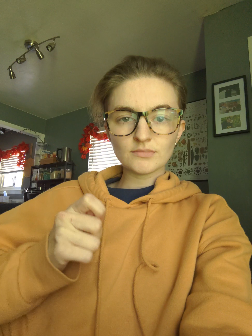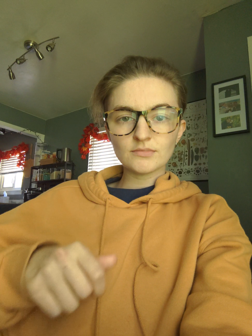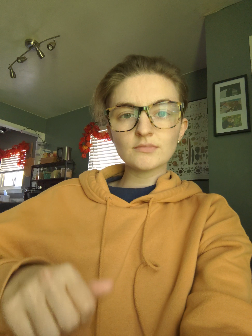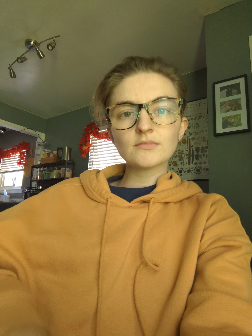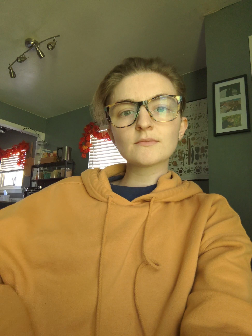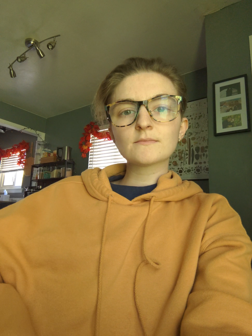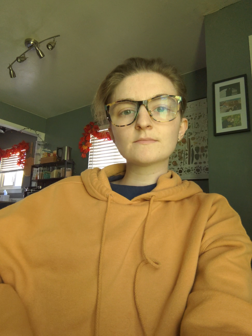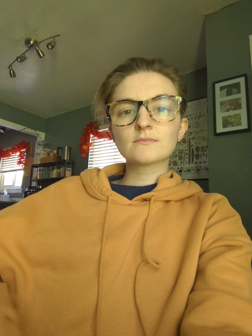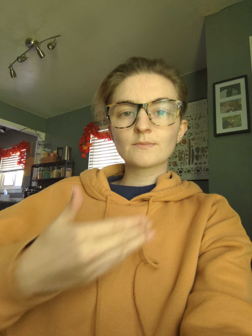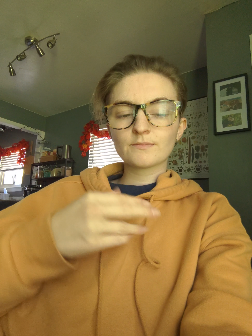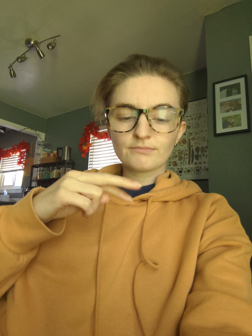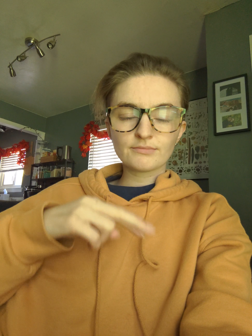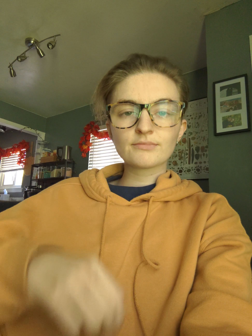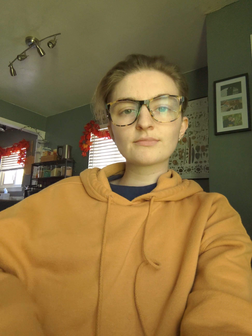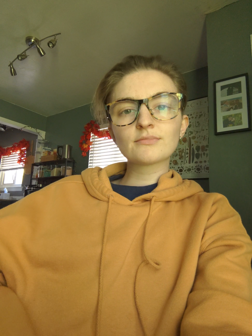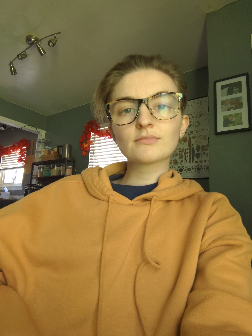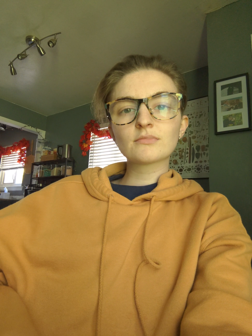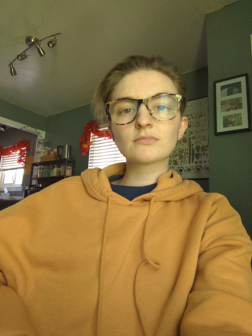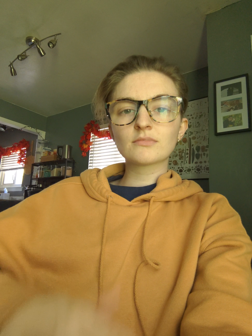babysitter